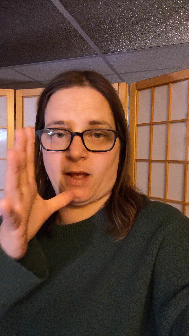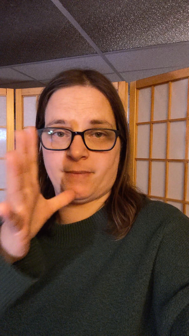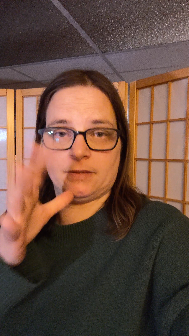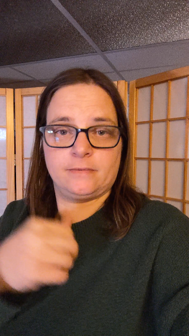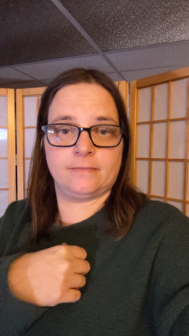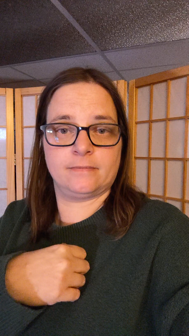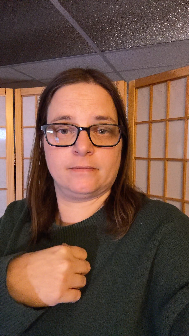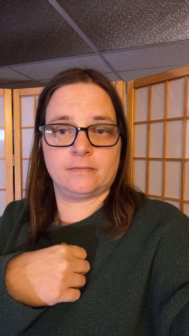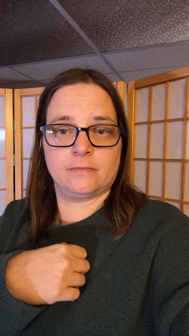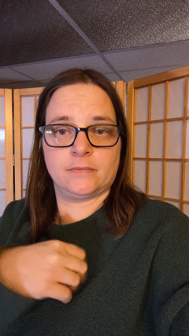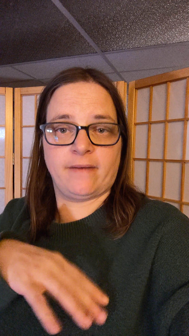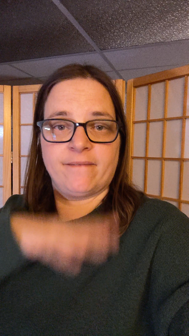full